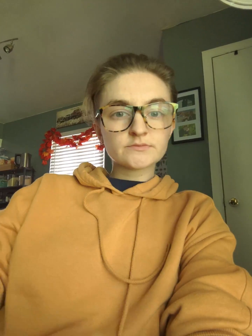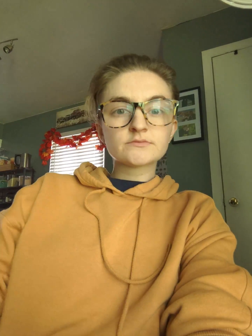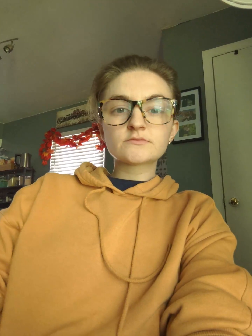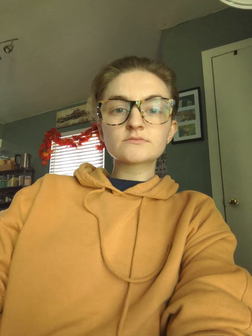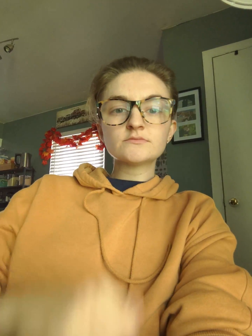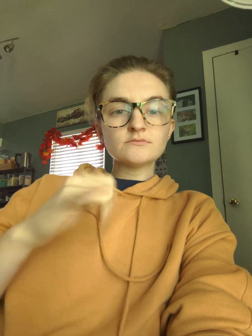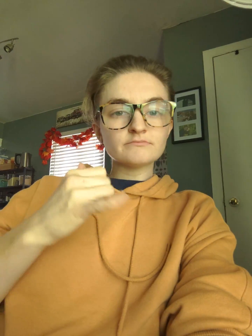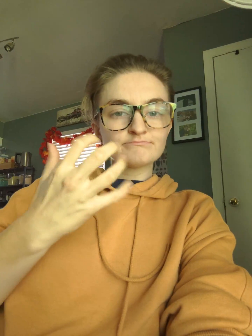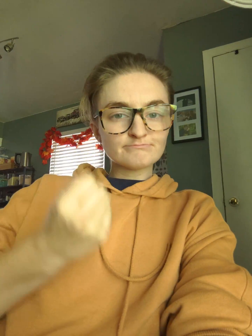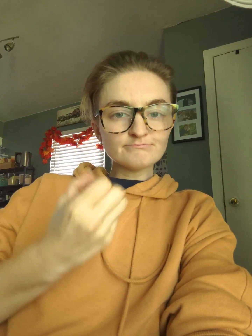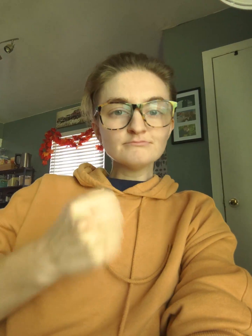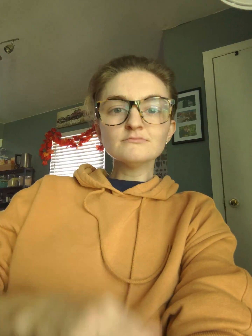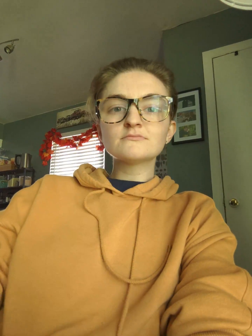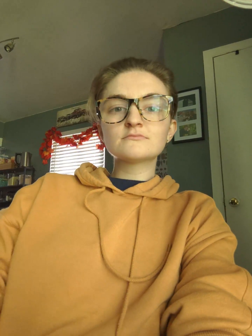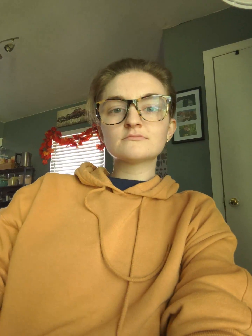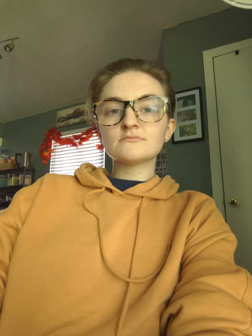play dough